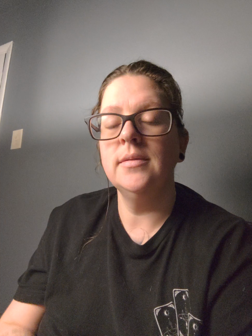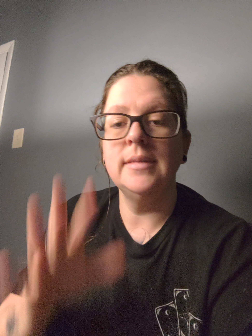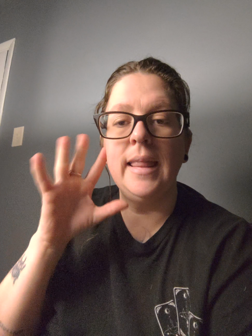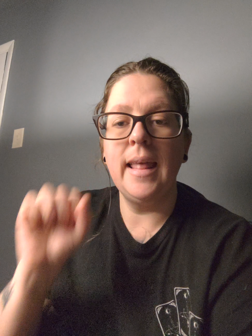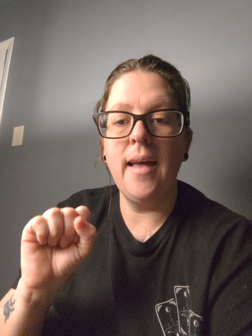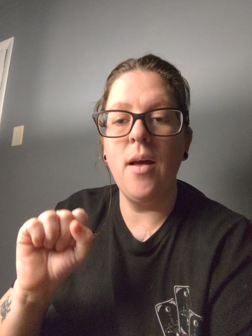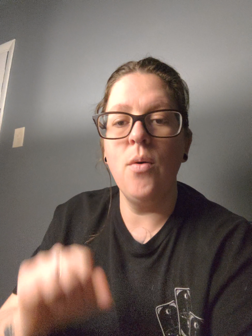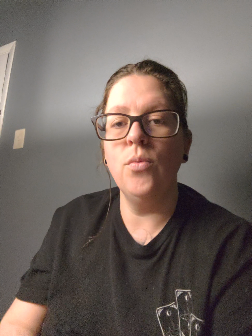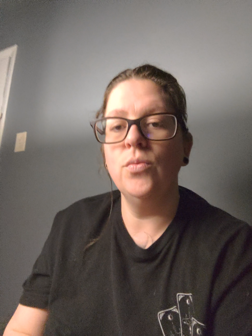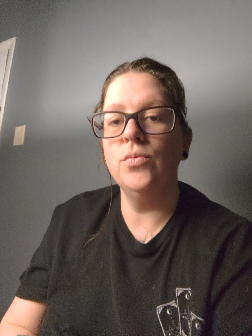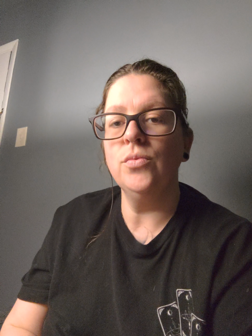loud